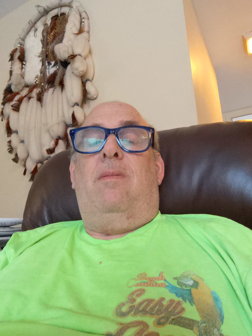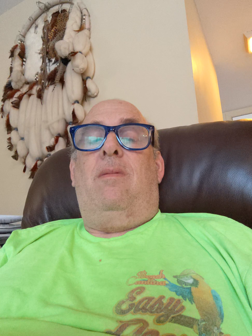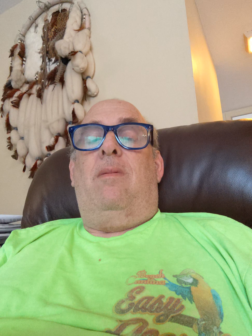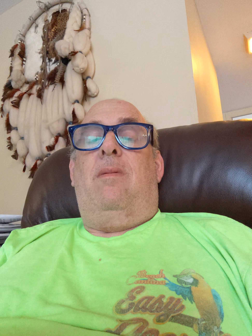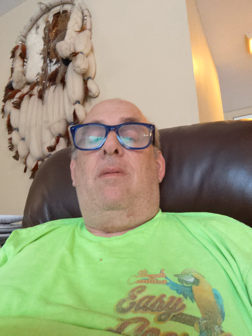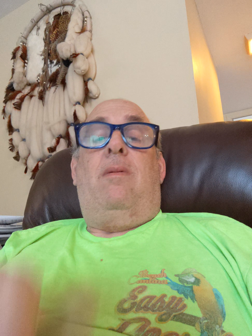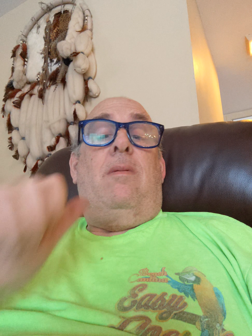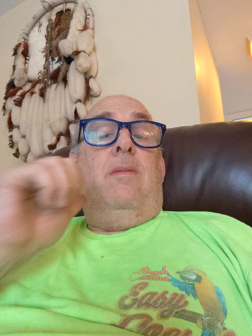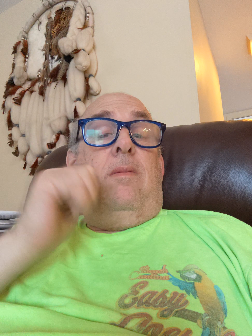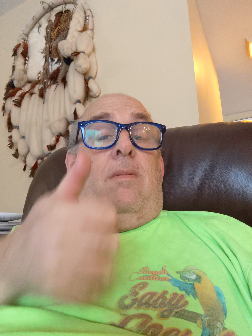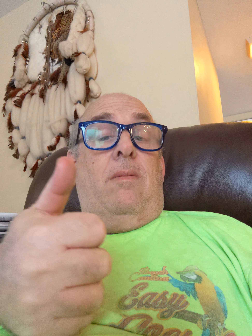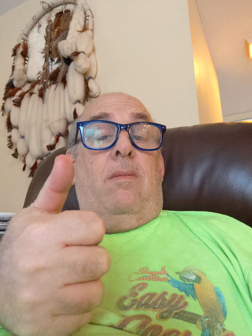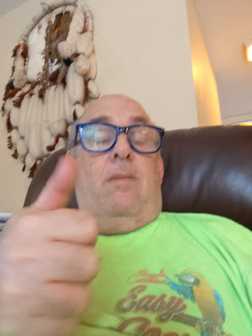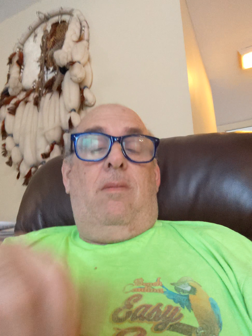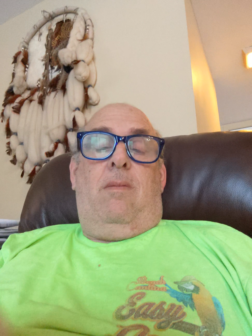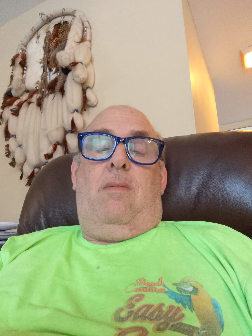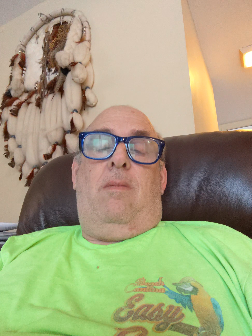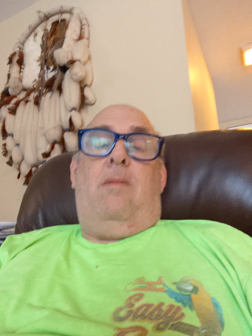tomorrow